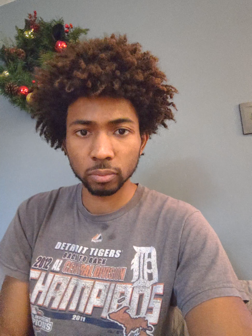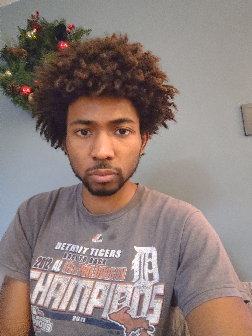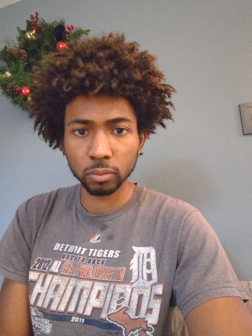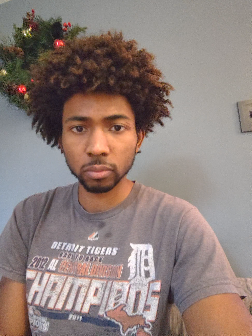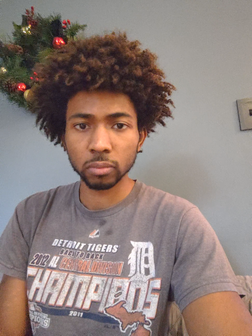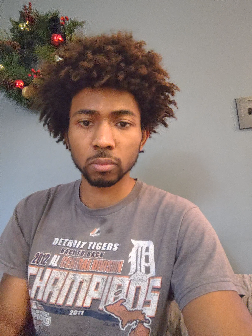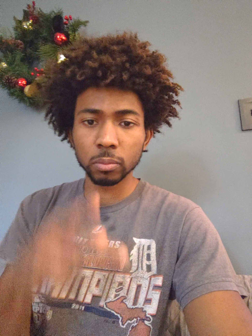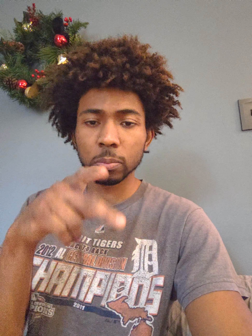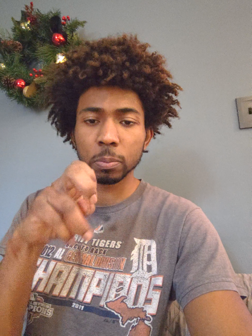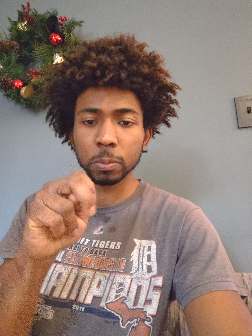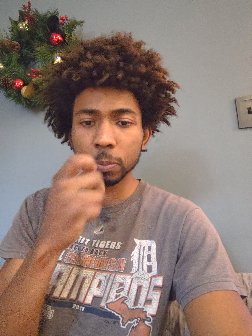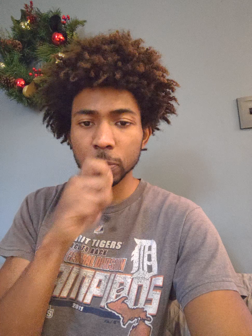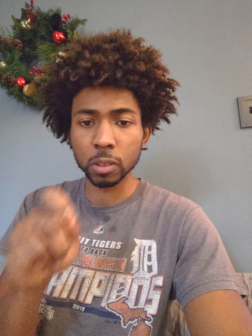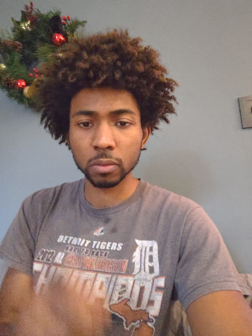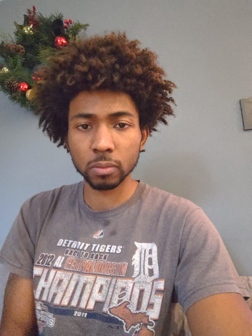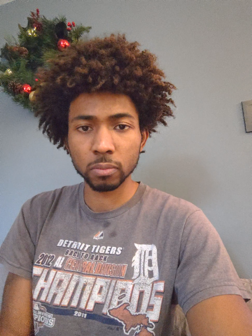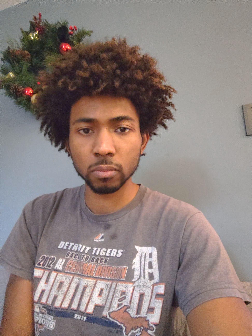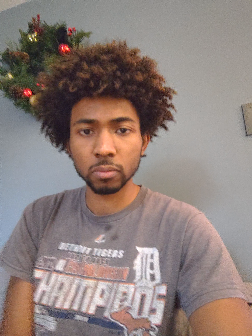pen